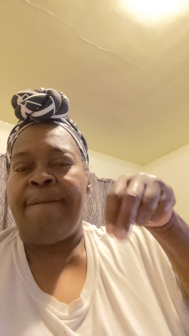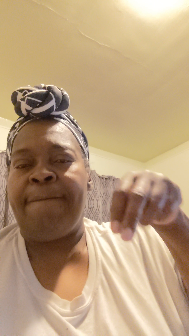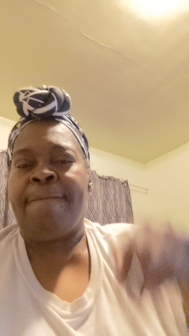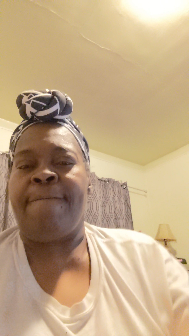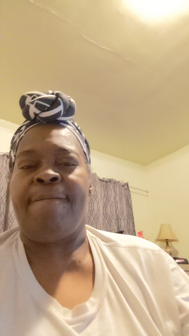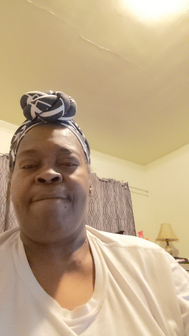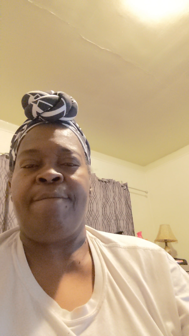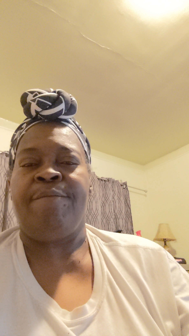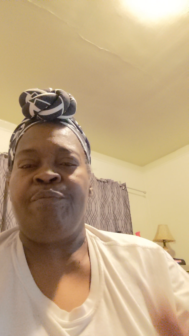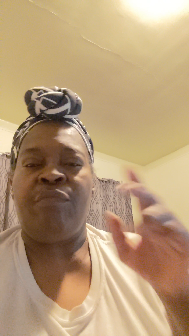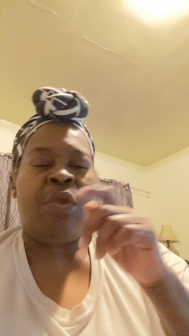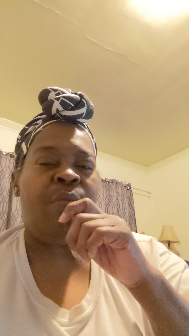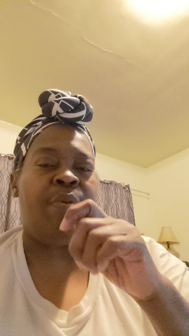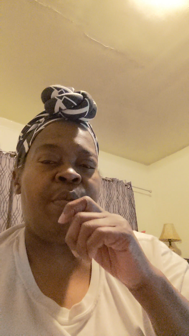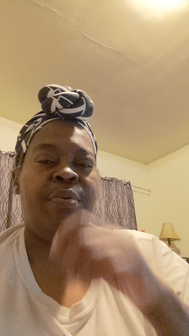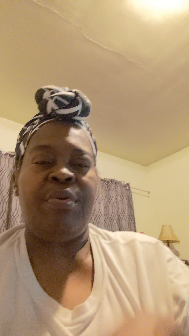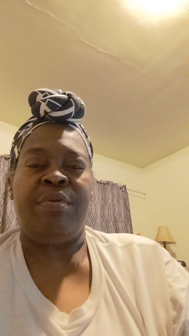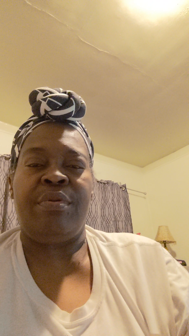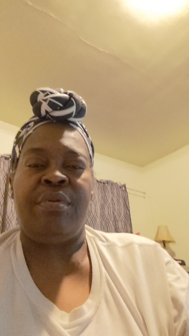popsicle